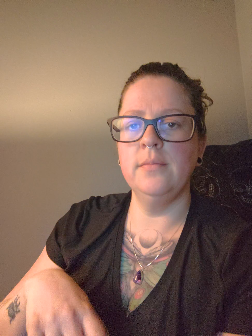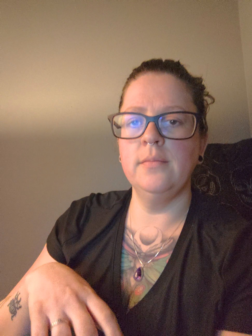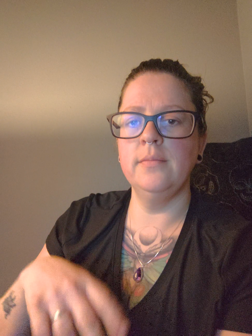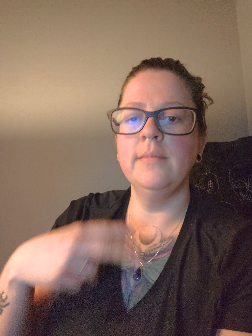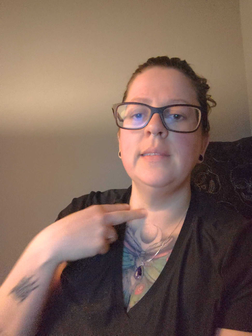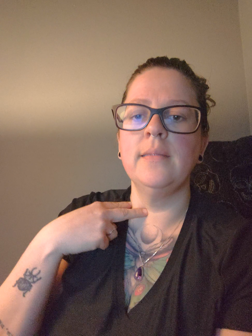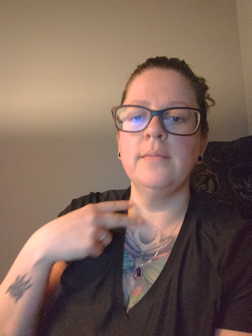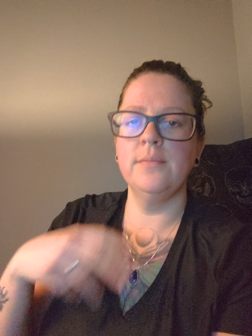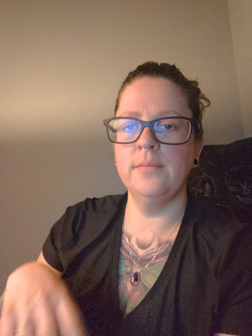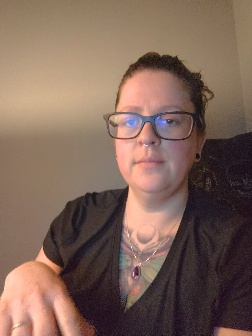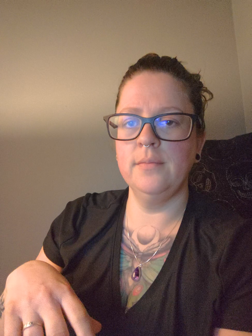stuck